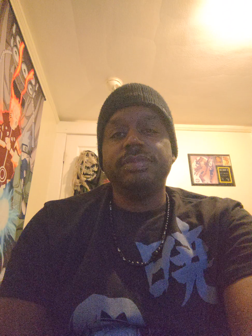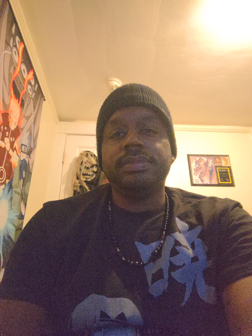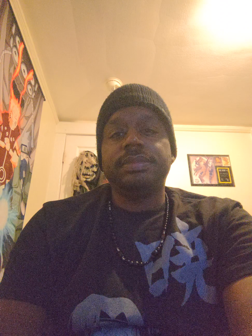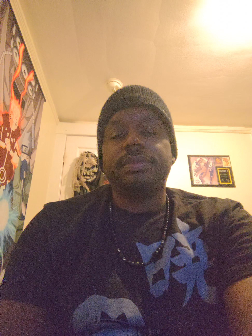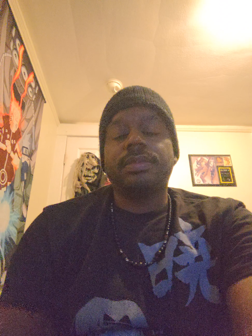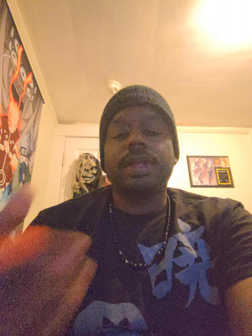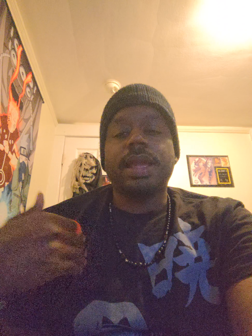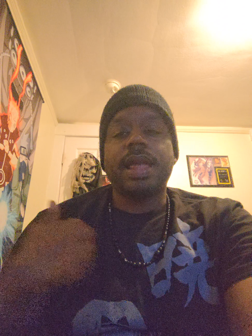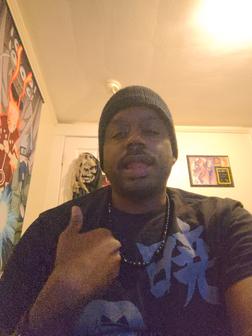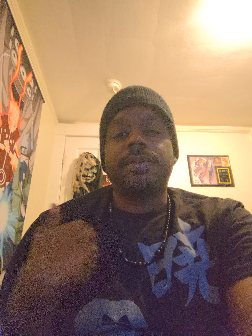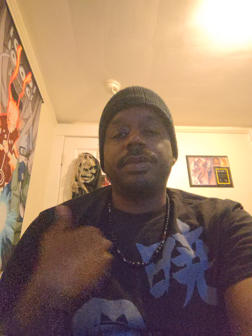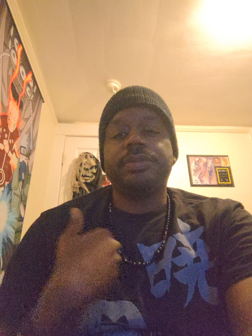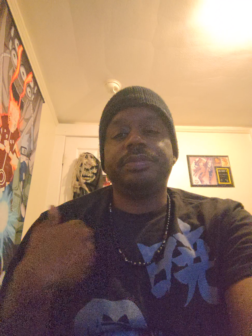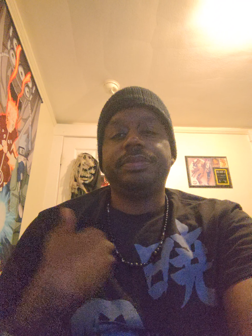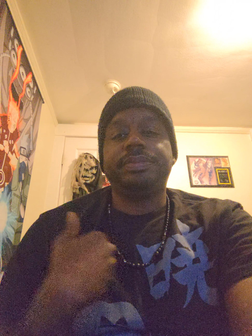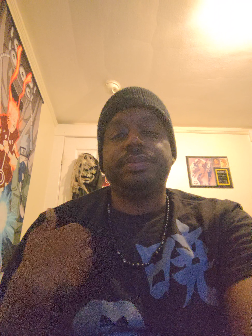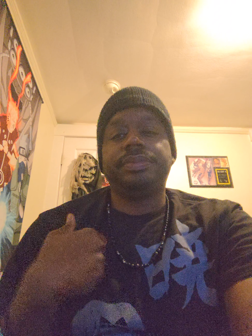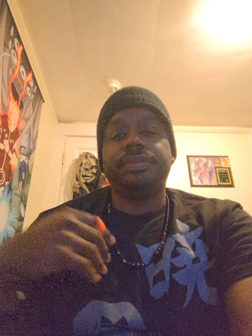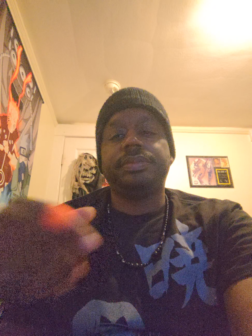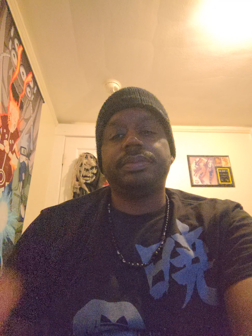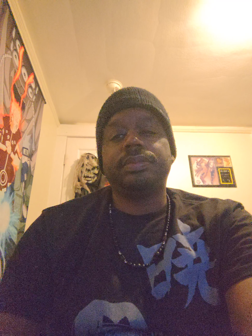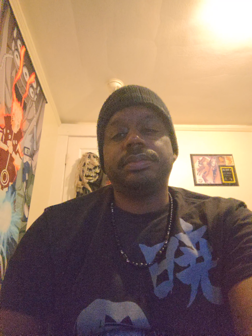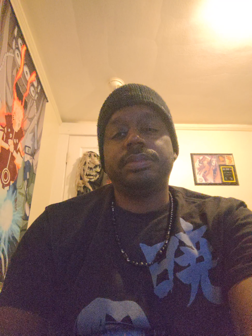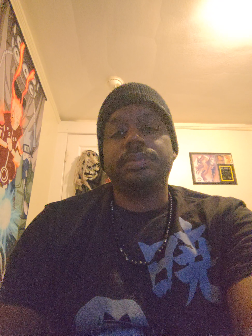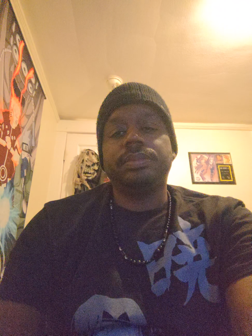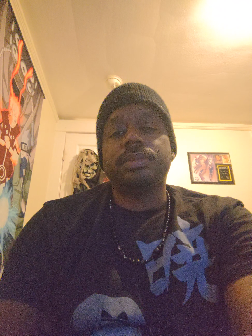animal